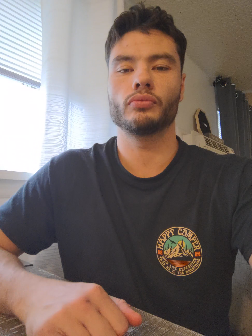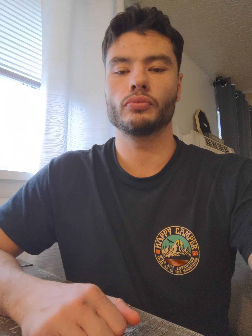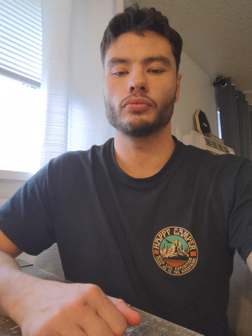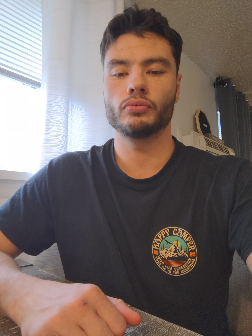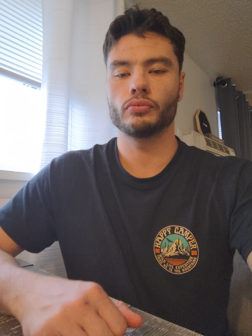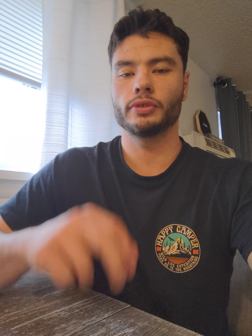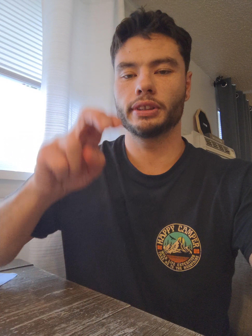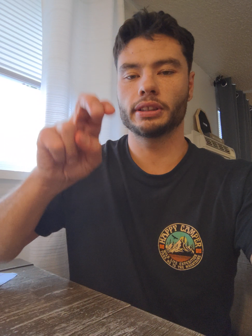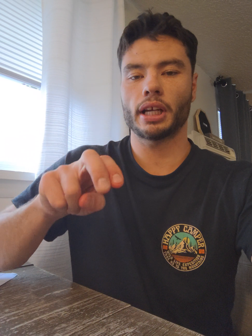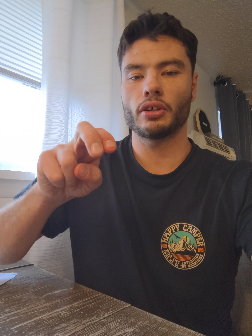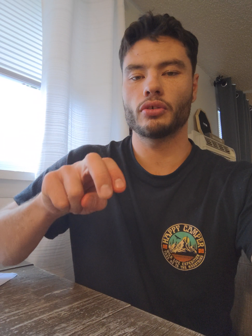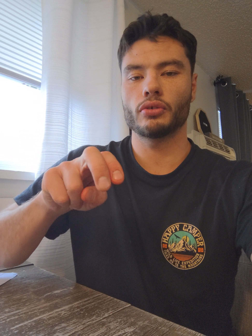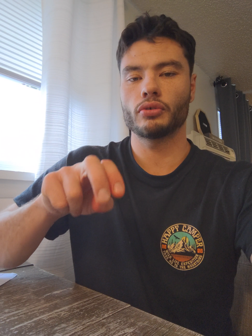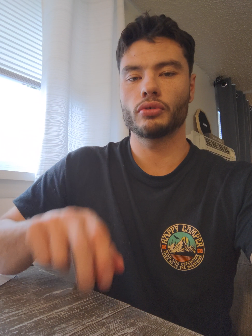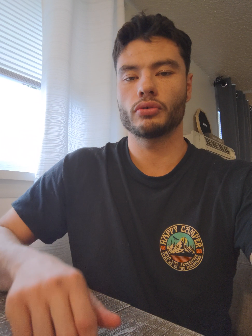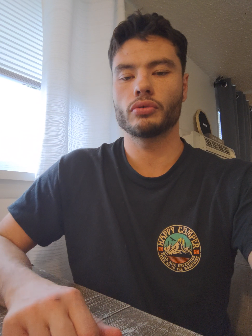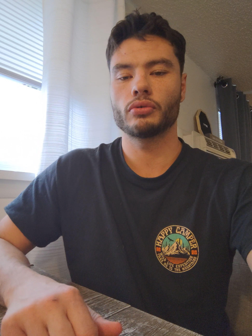chair